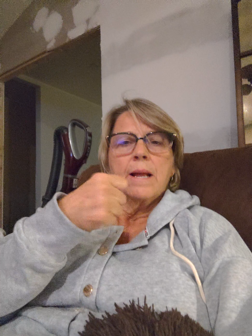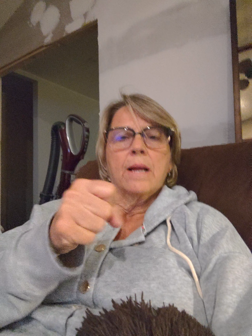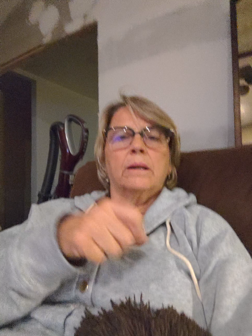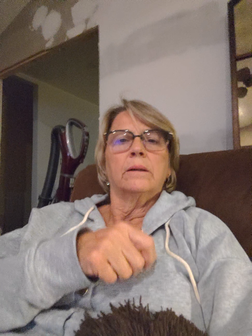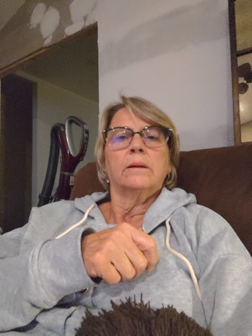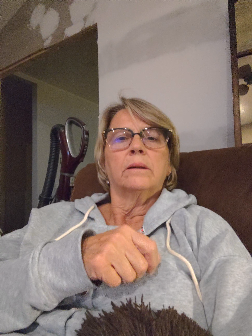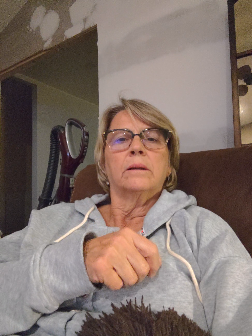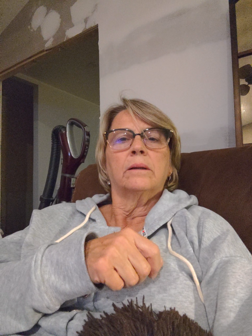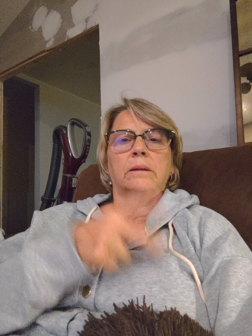make